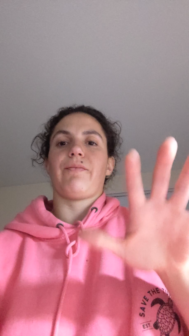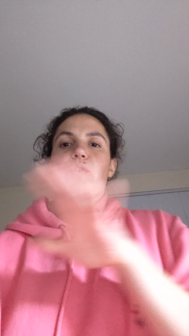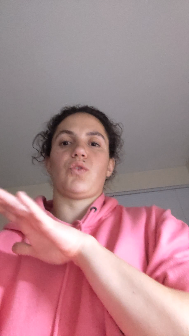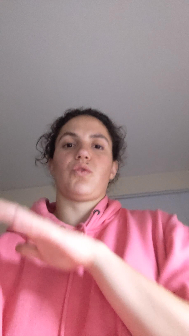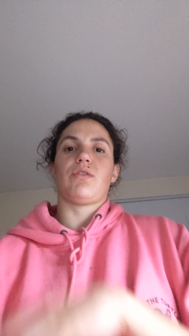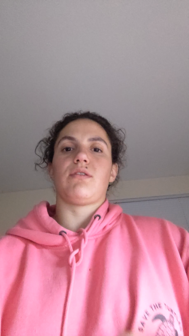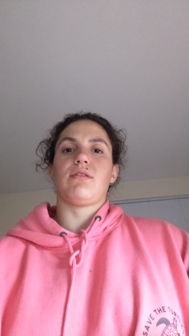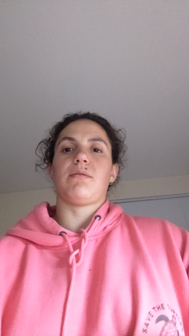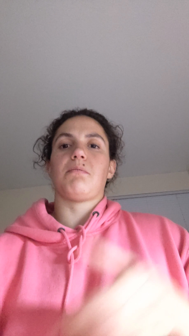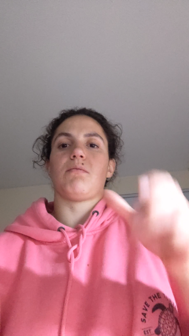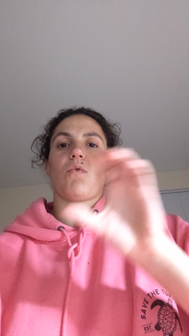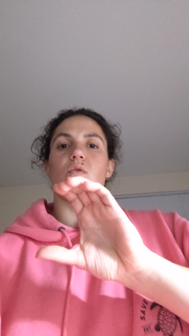pour